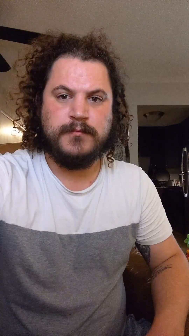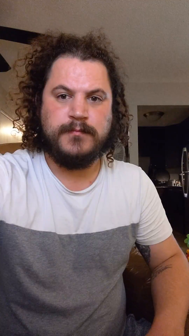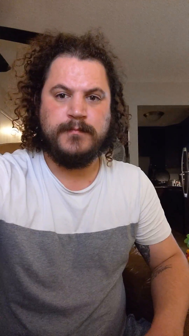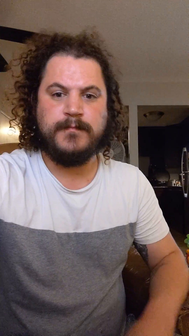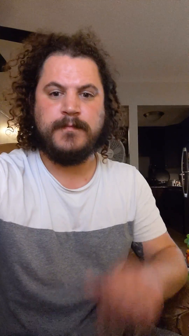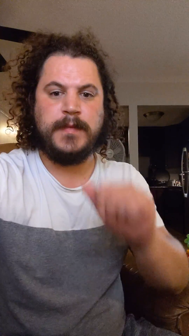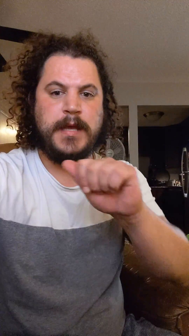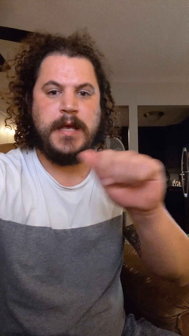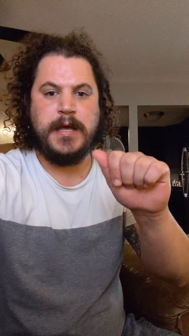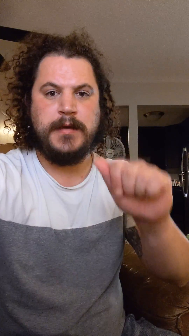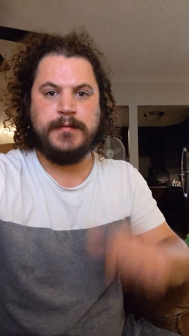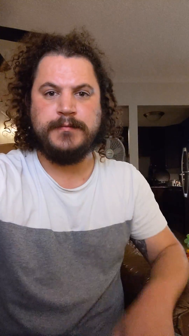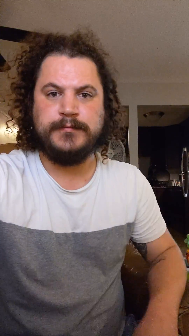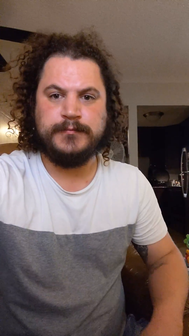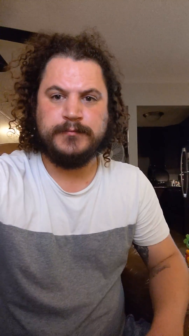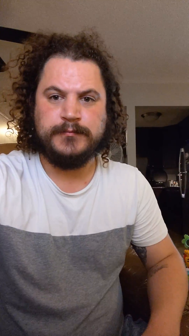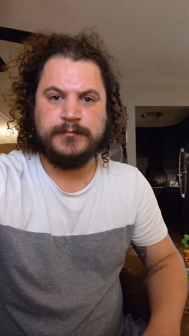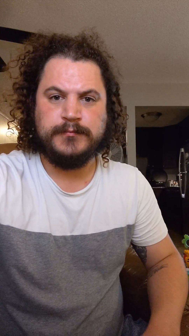a